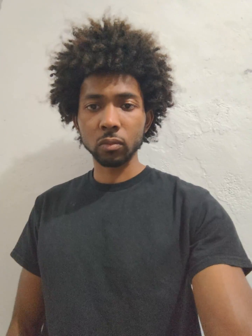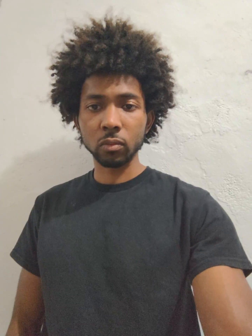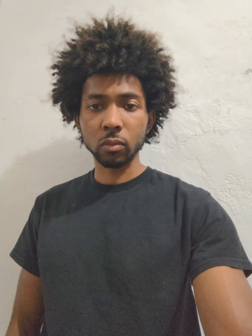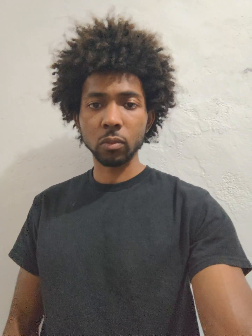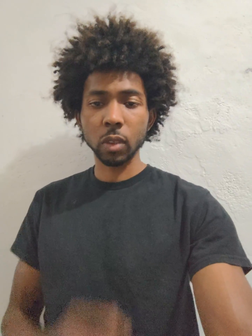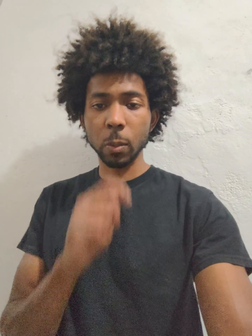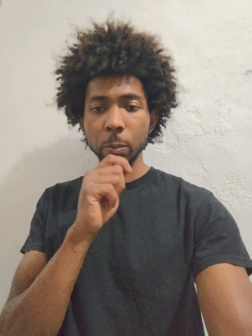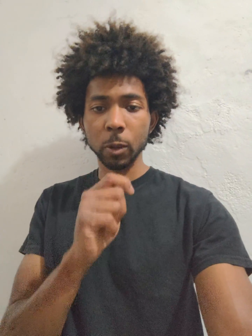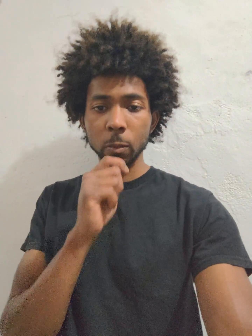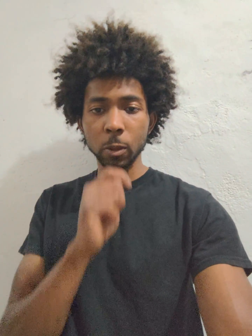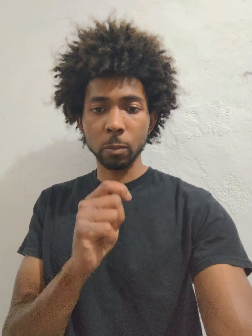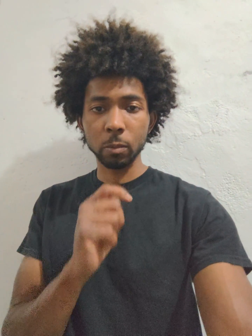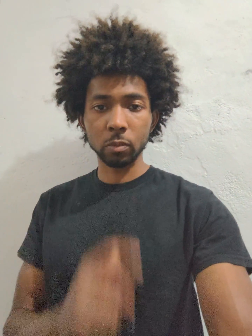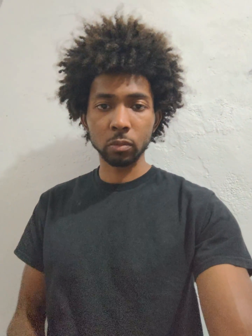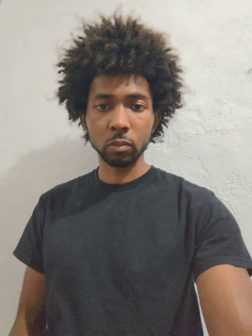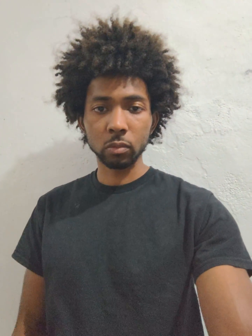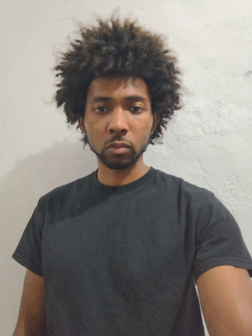popsicle